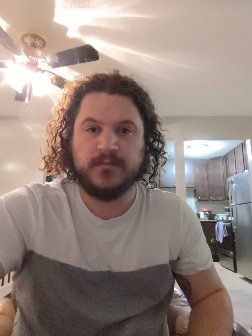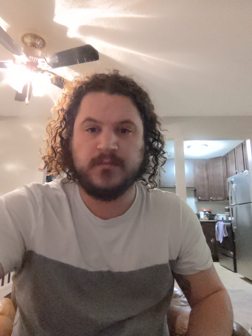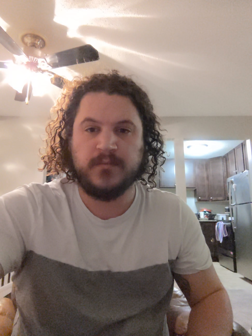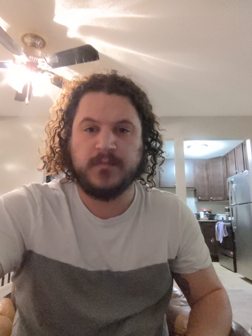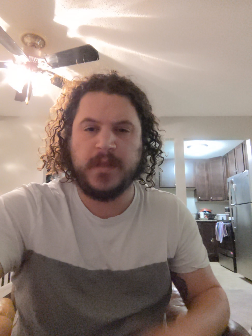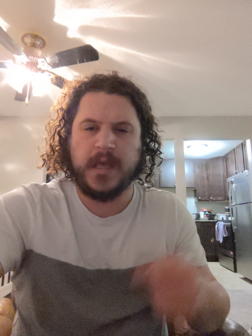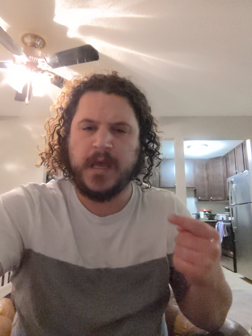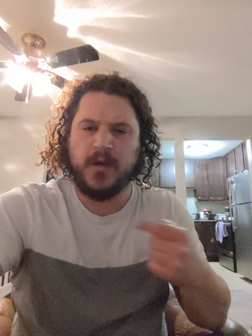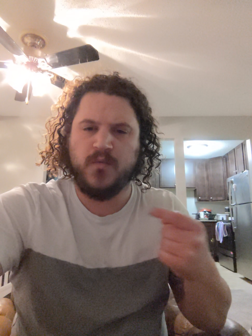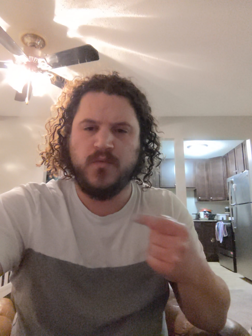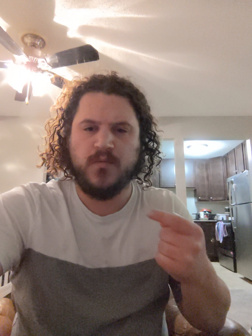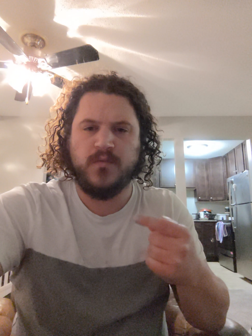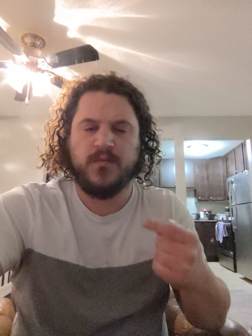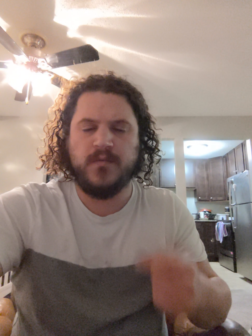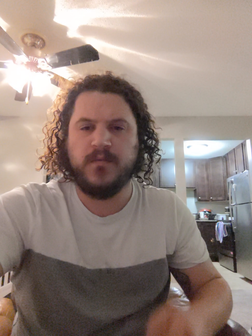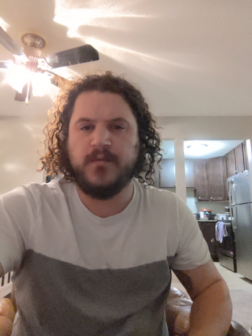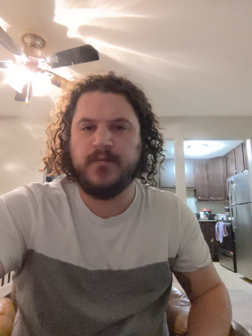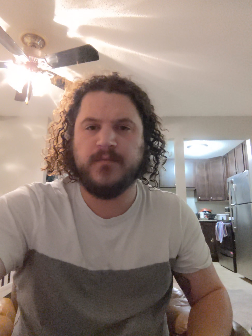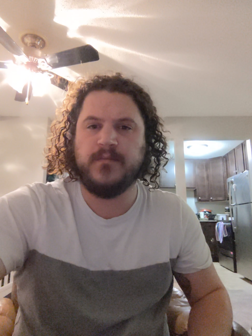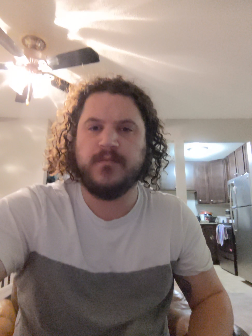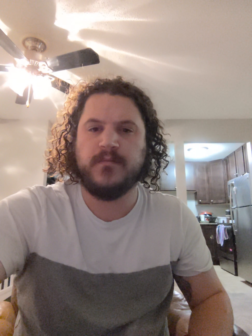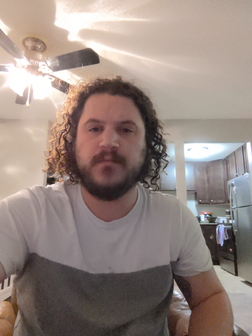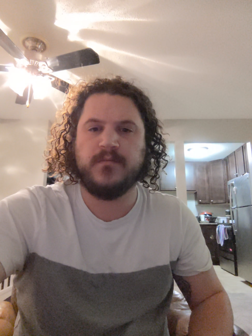owie